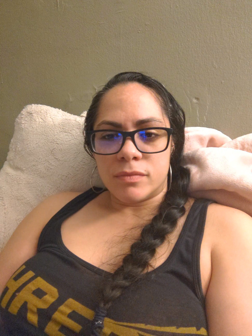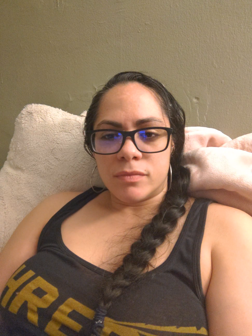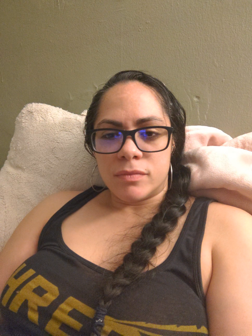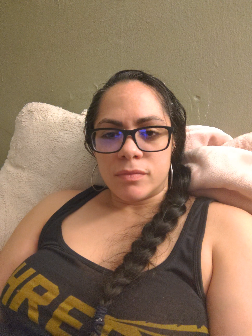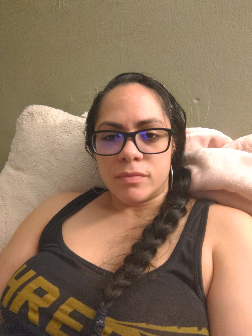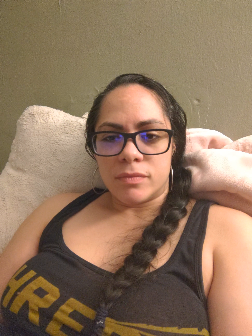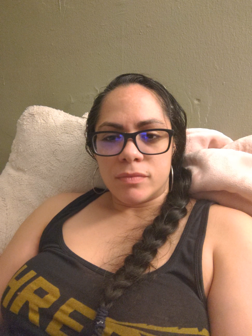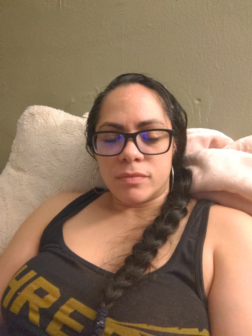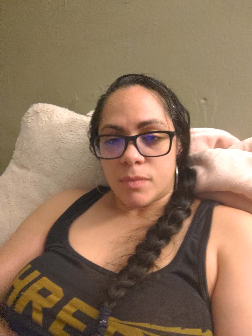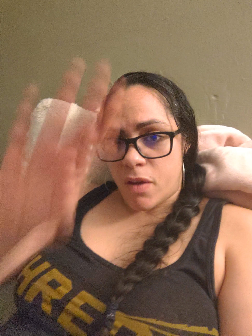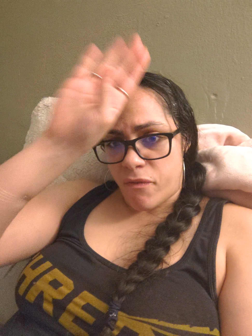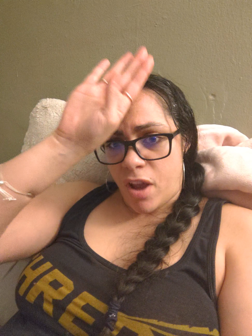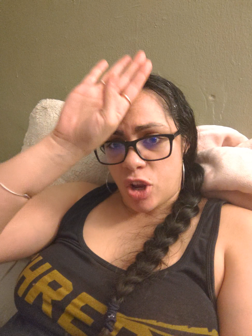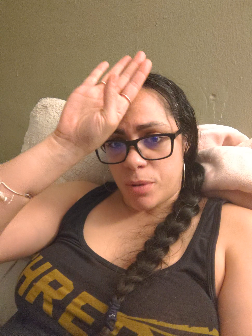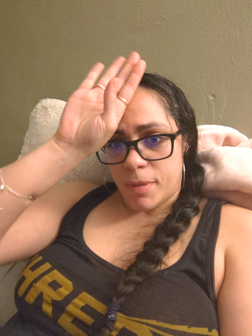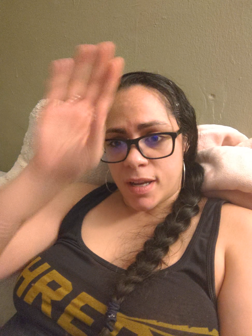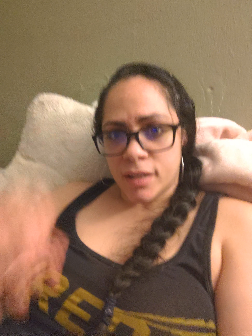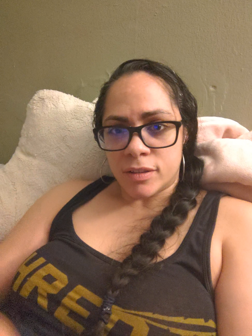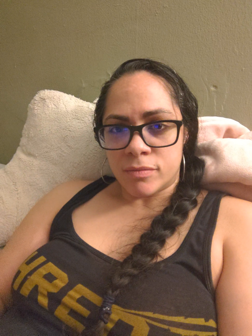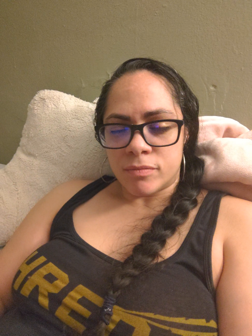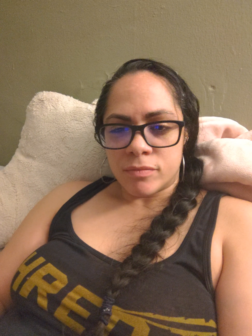fireman